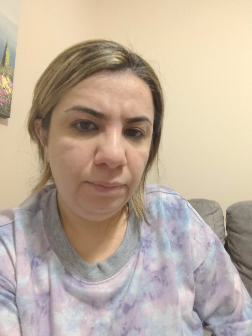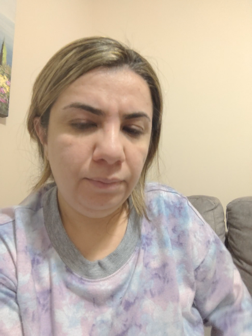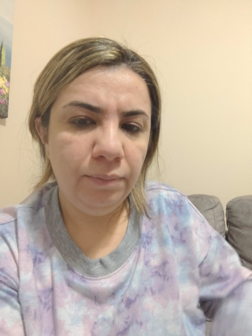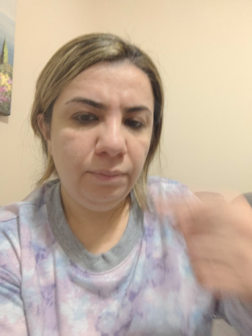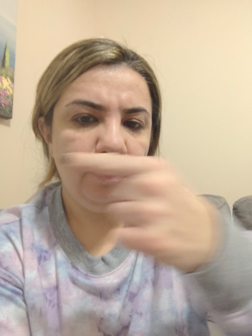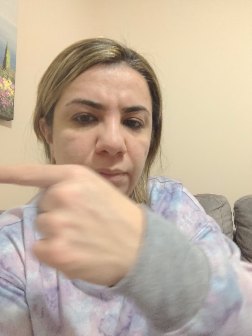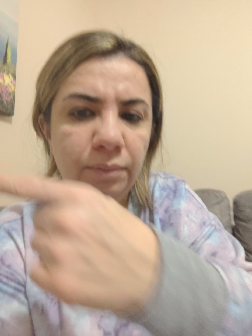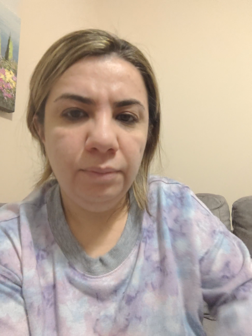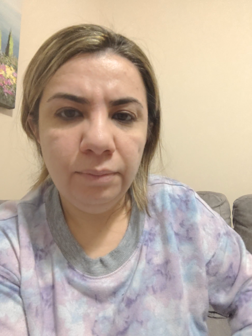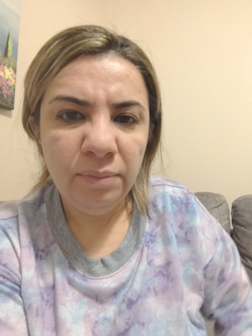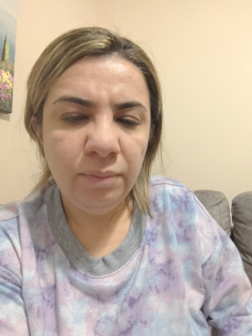he/she/it